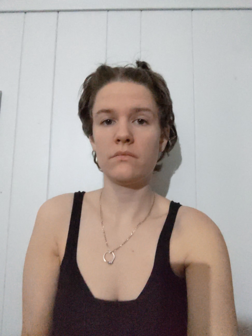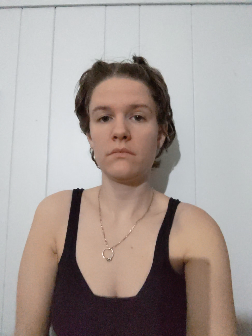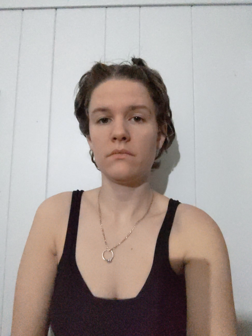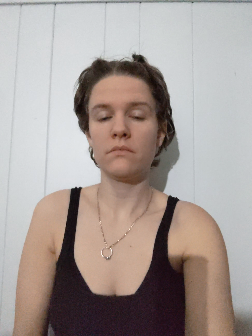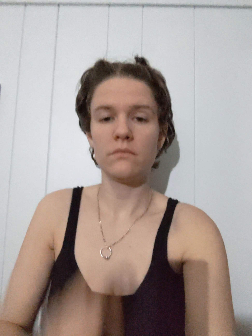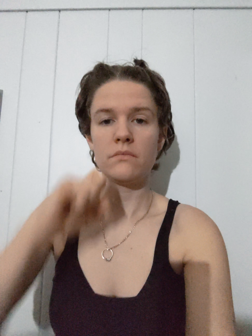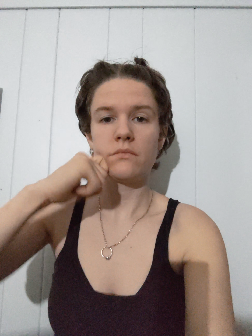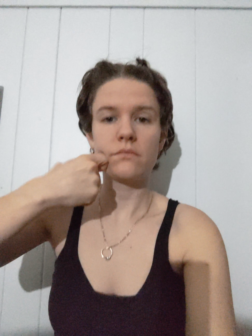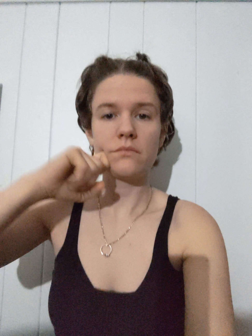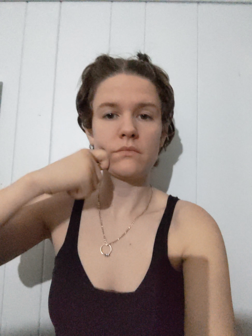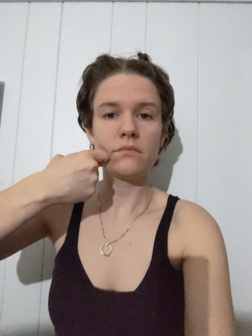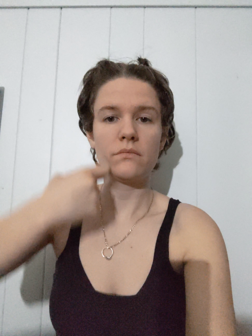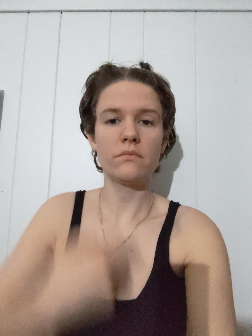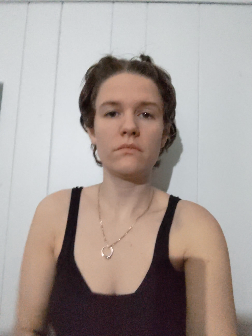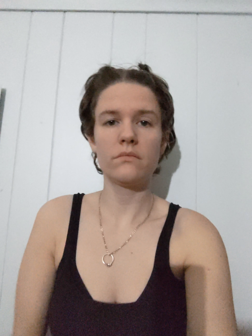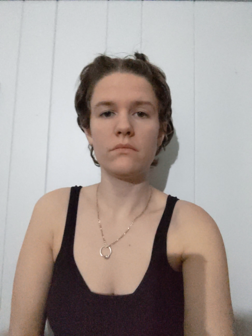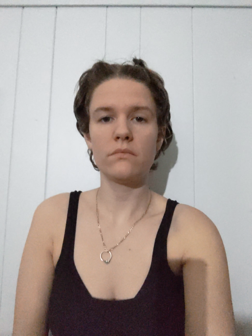apple